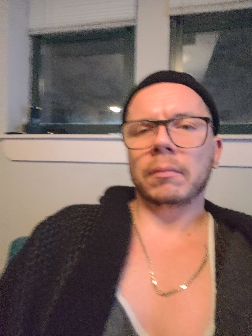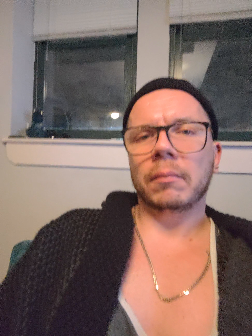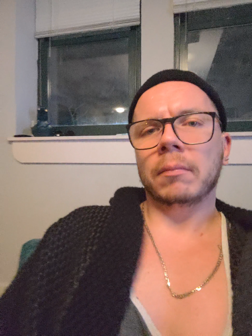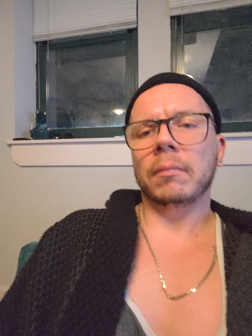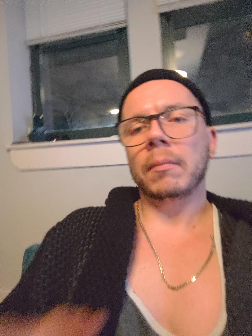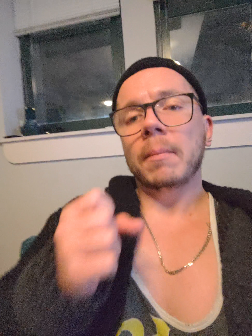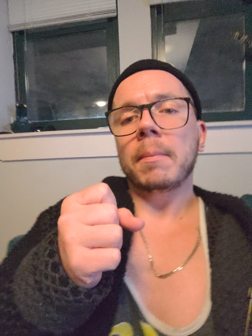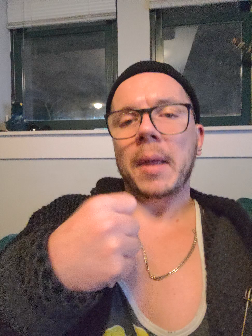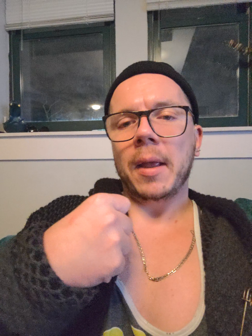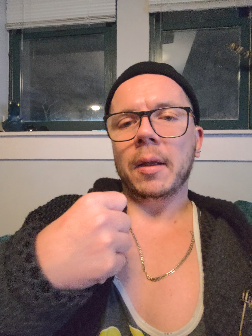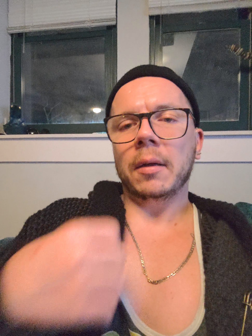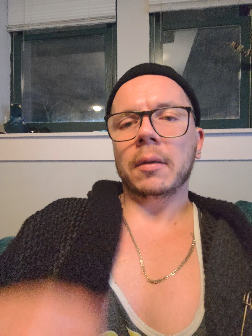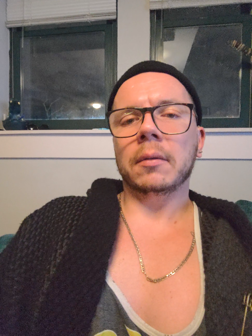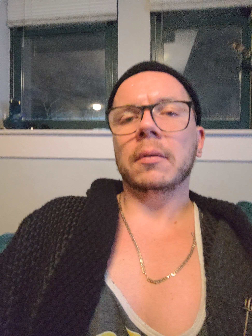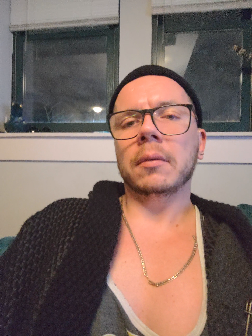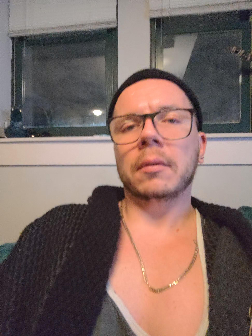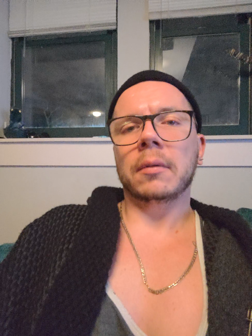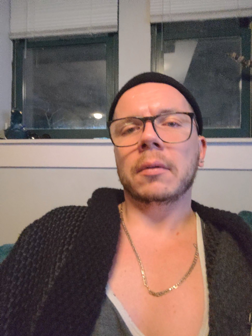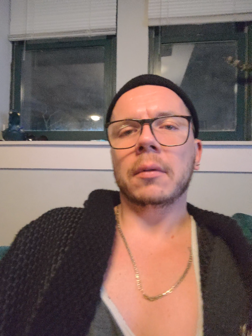make